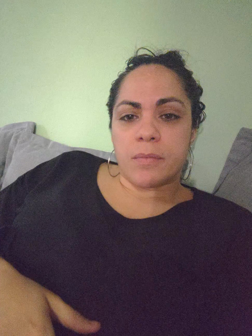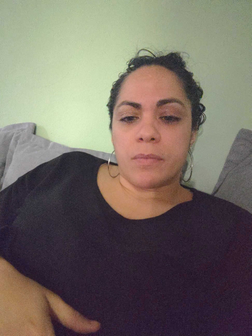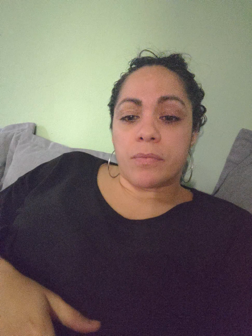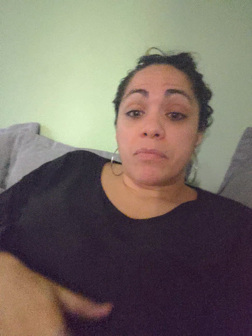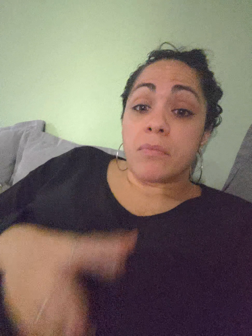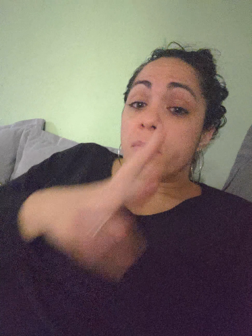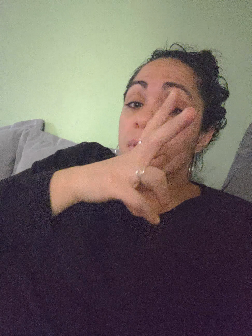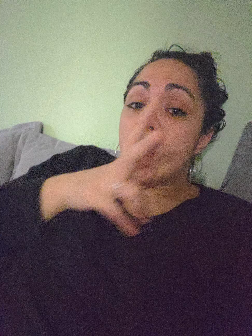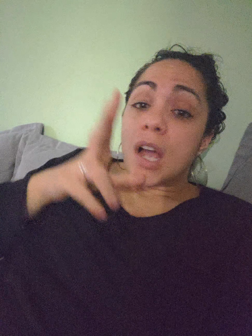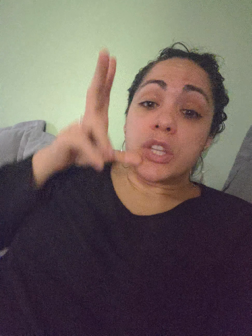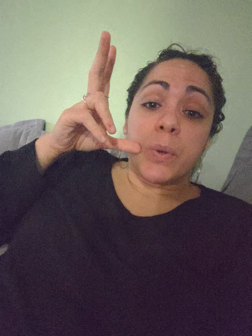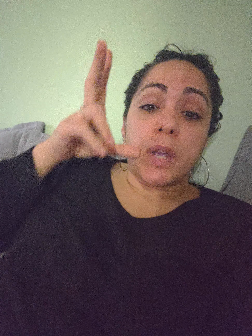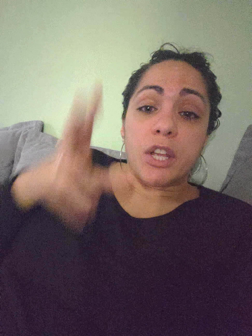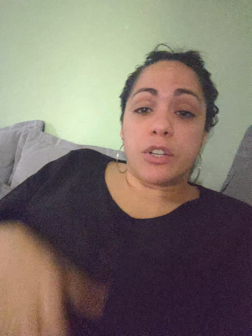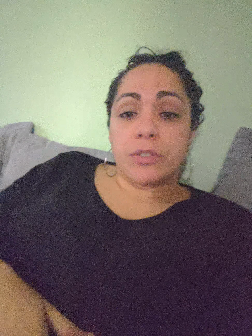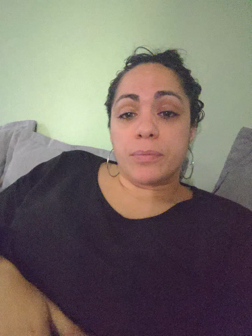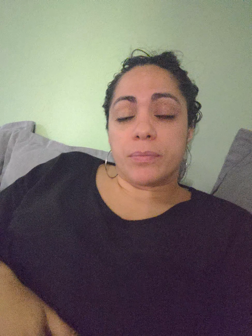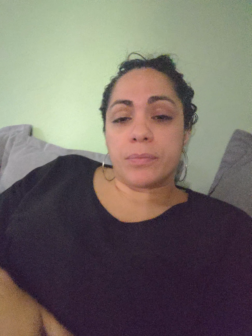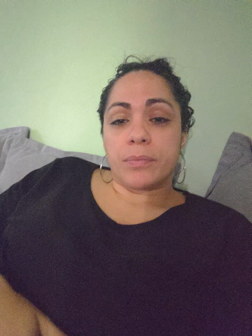underwear